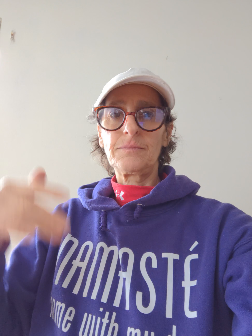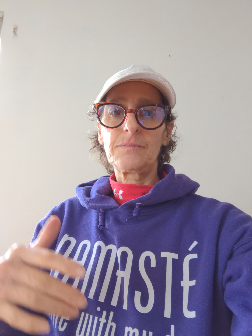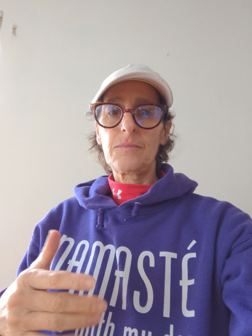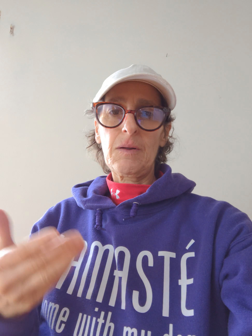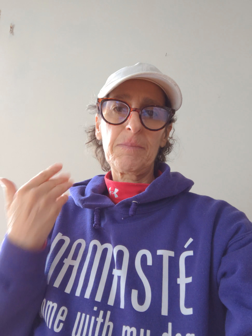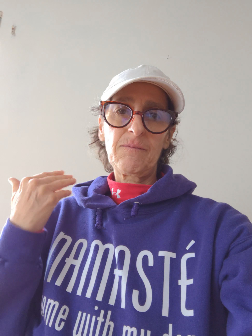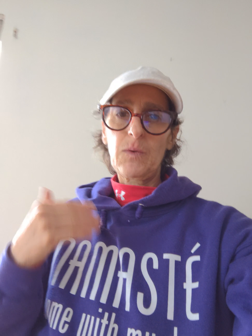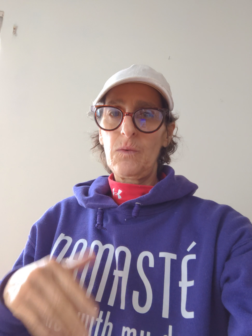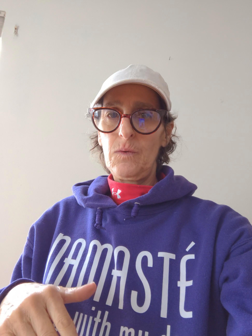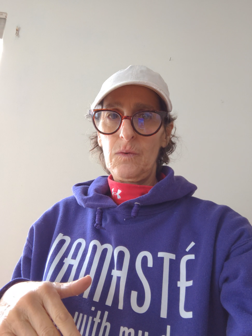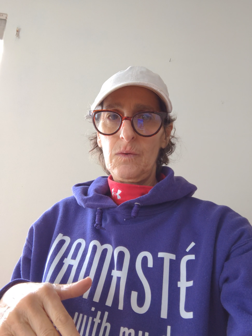before